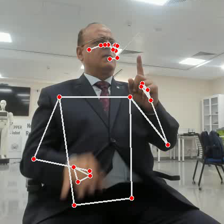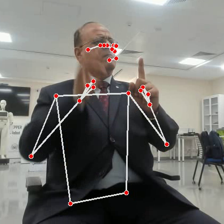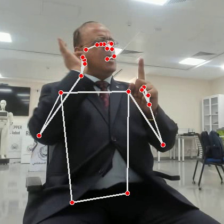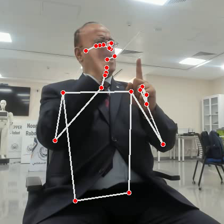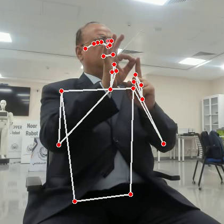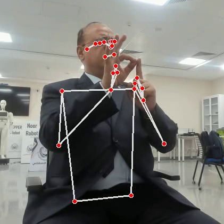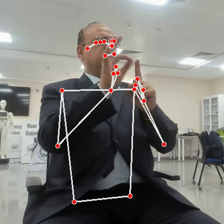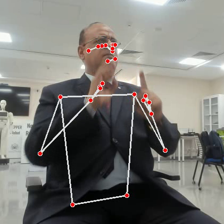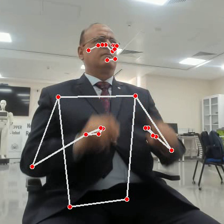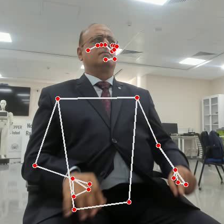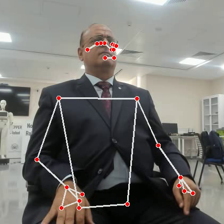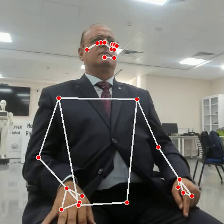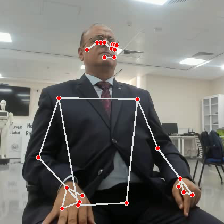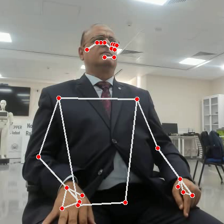yshtm